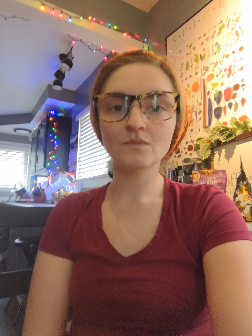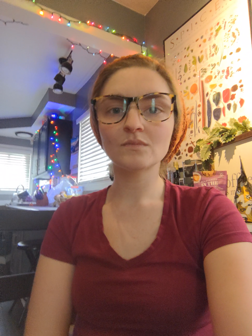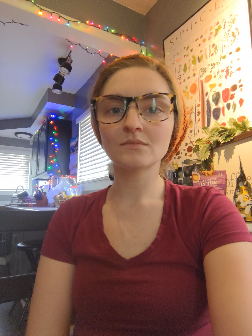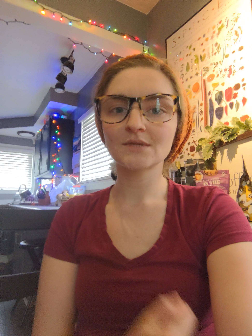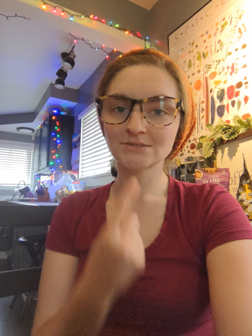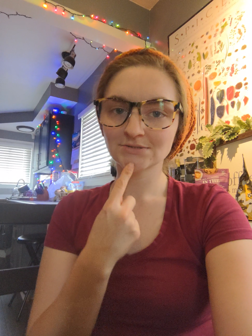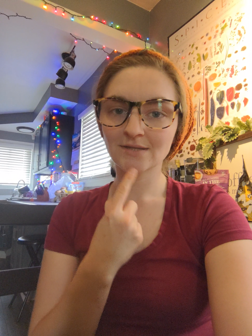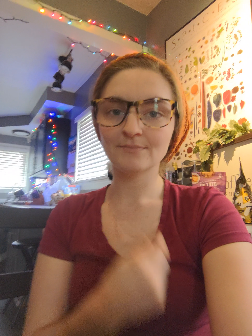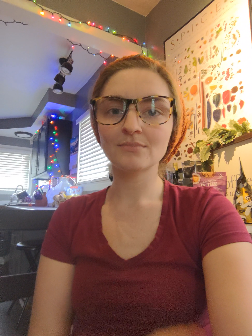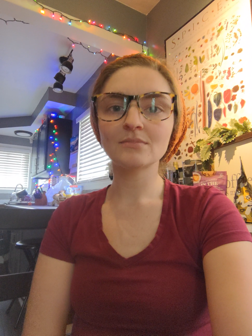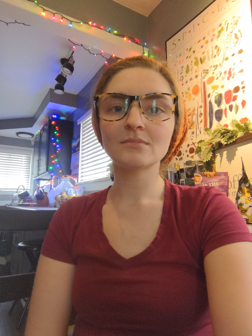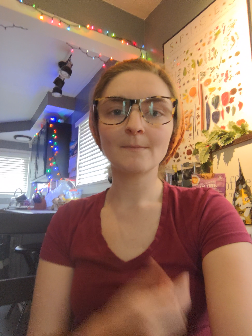say